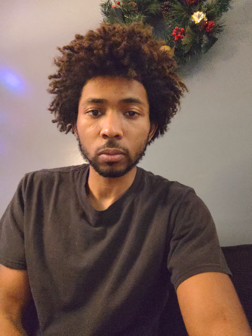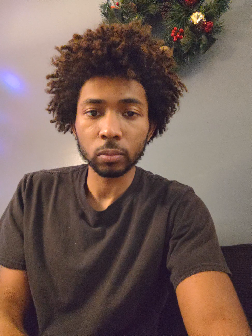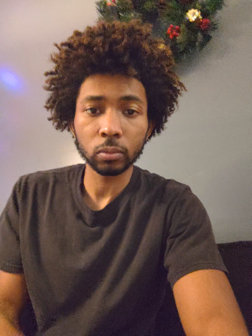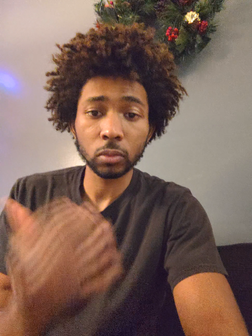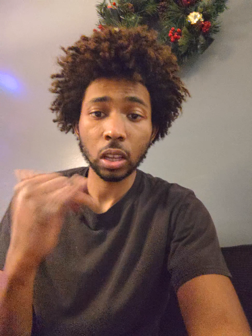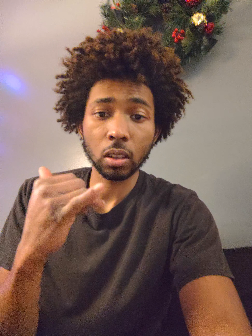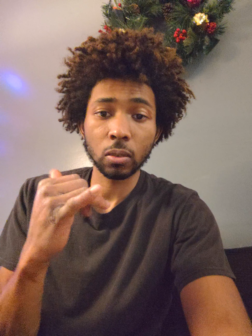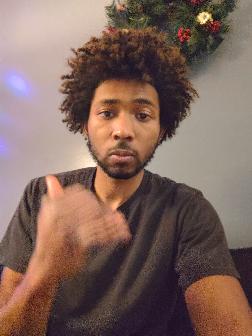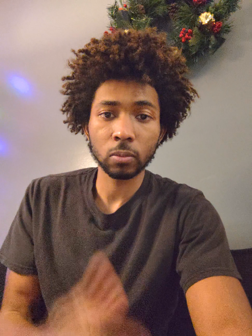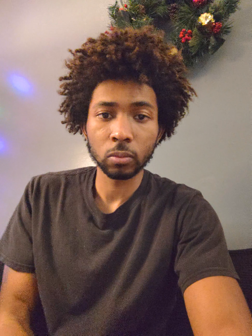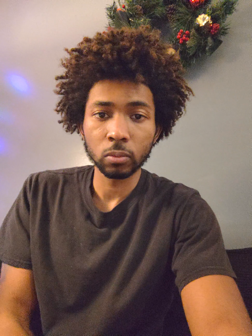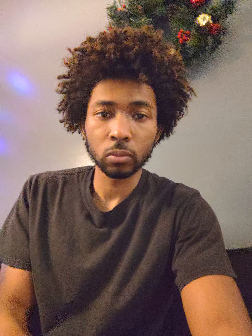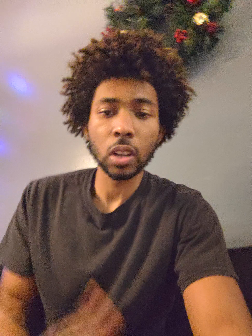yellow